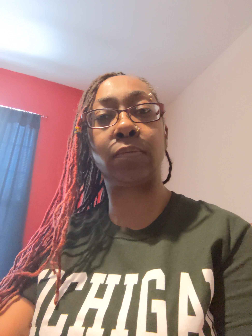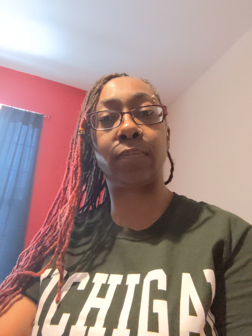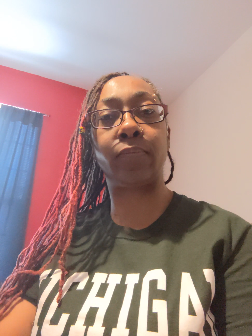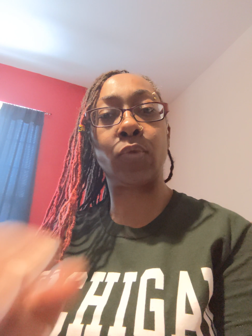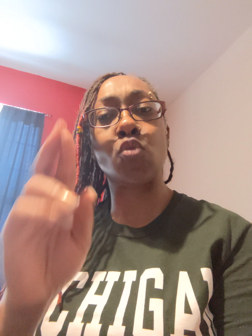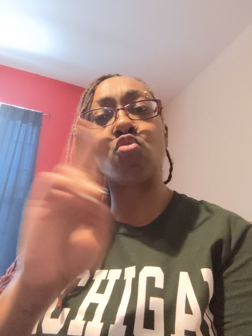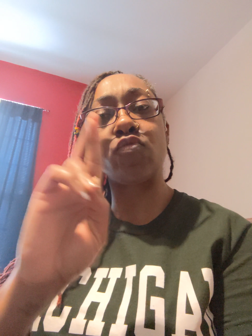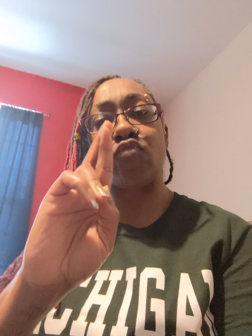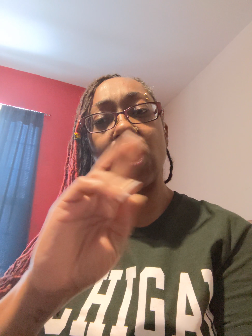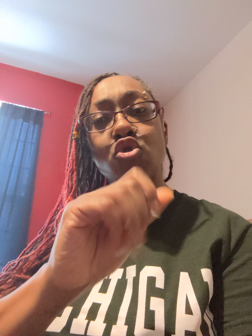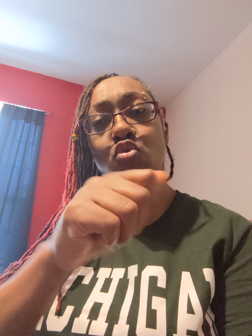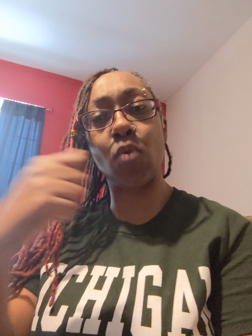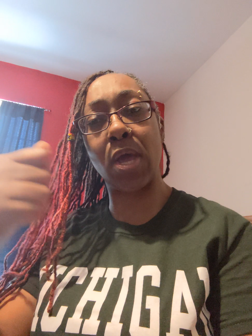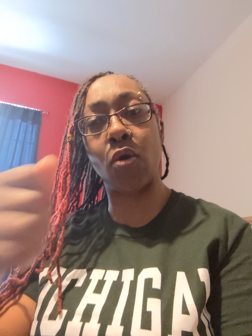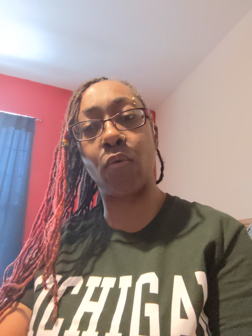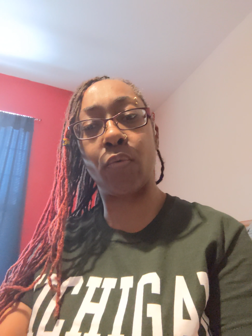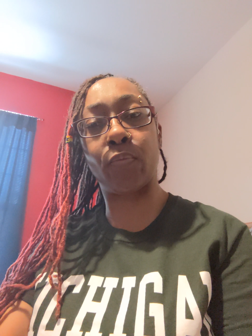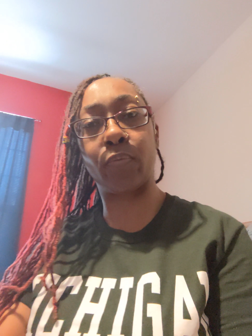refrigerator